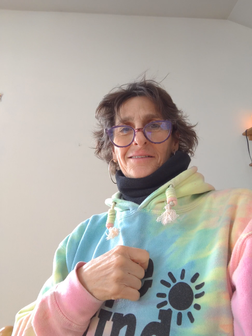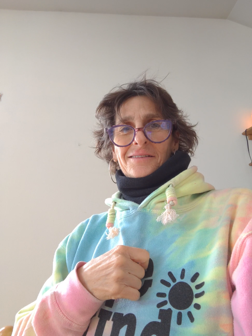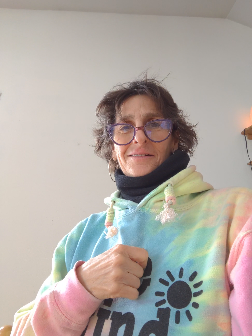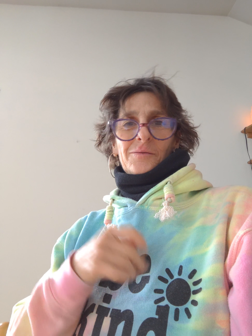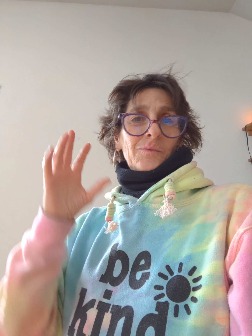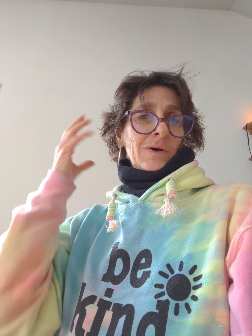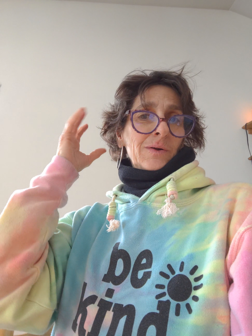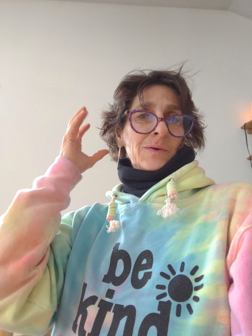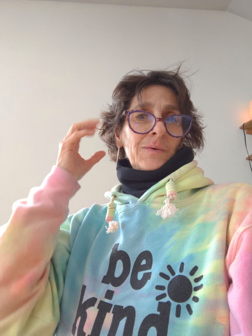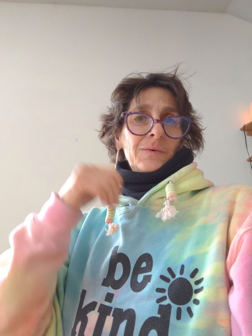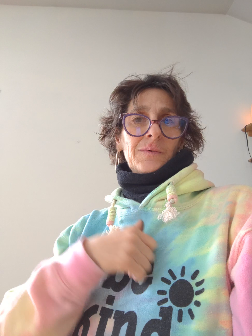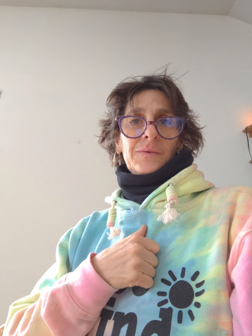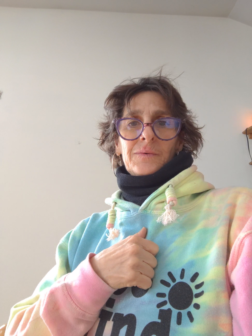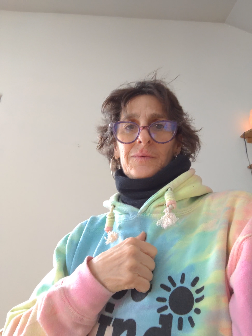radio